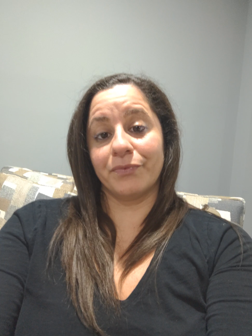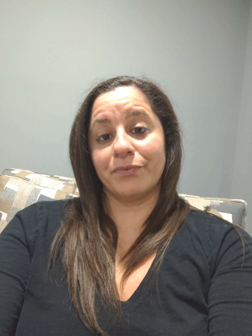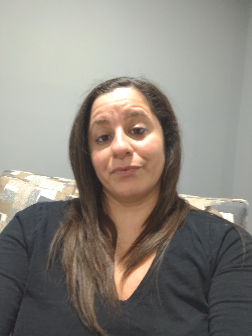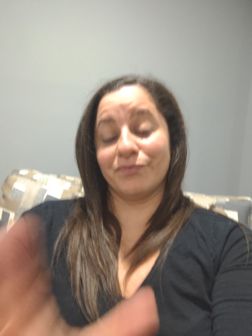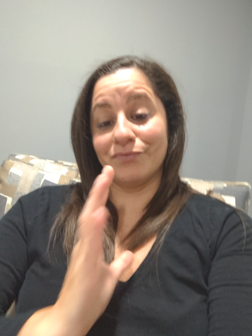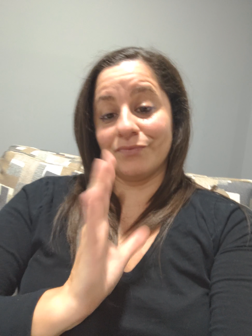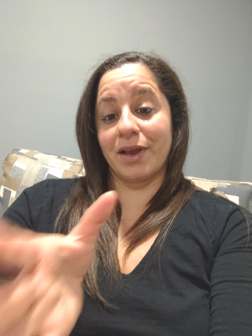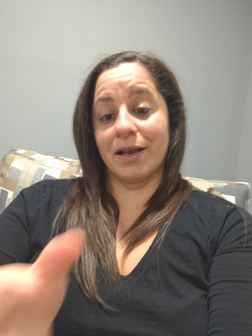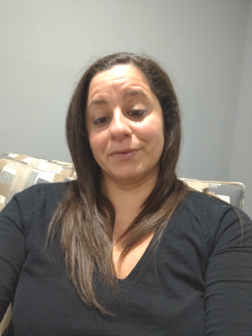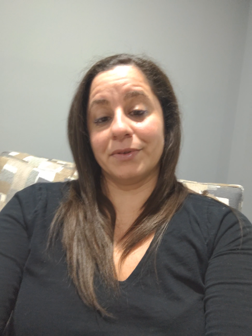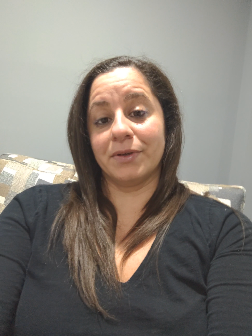fine